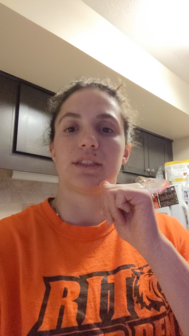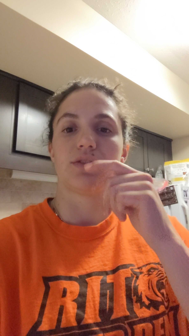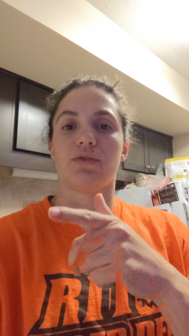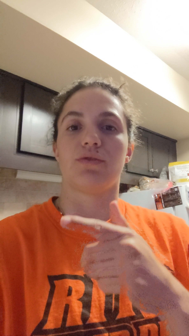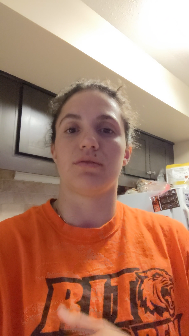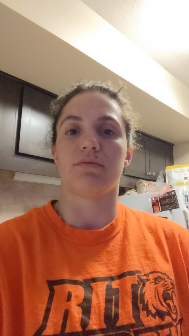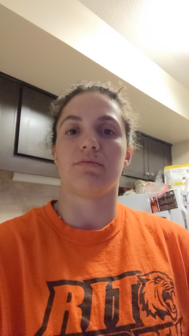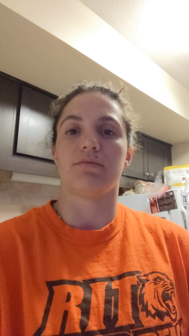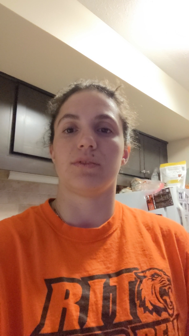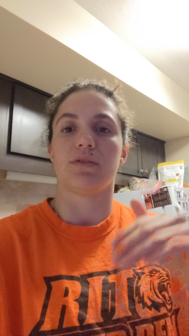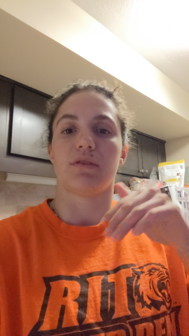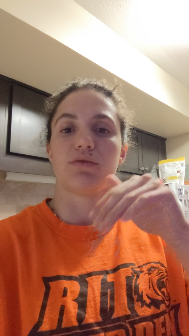doctor